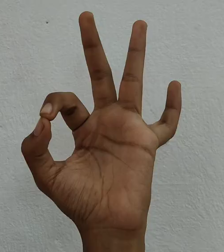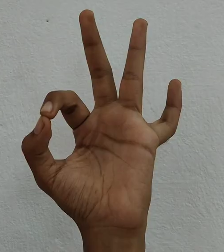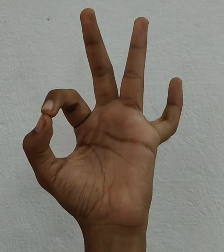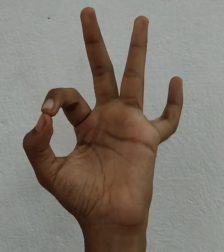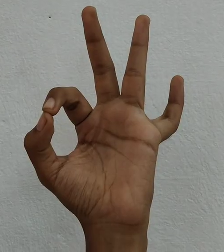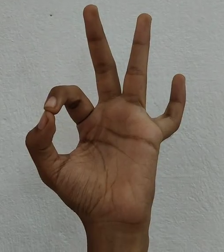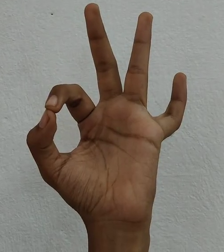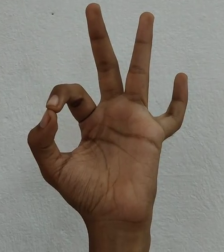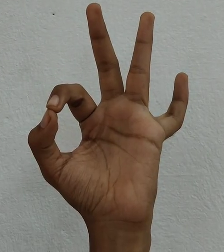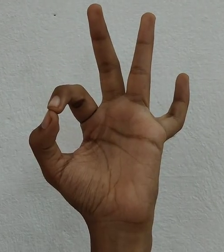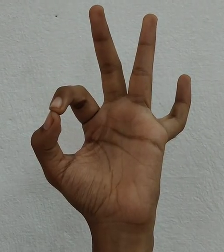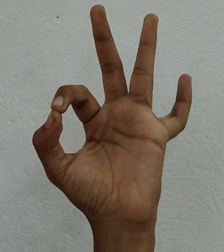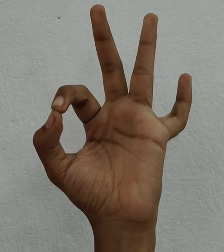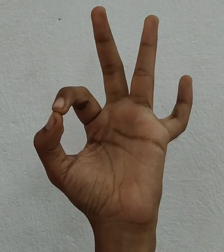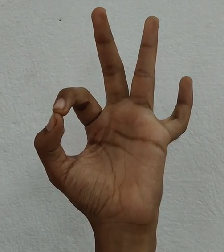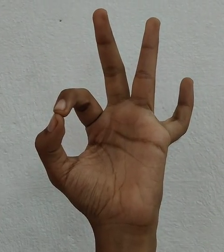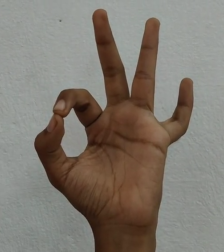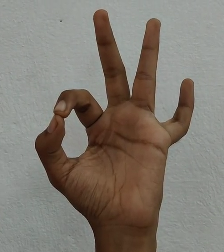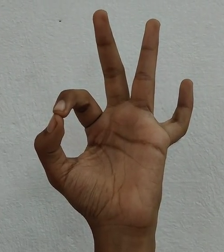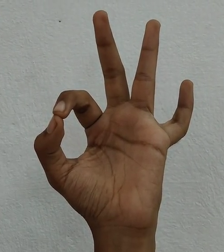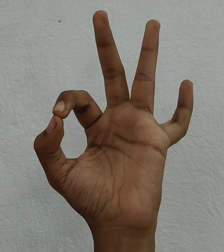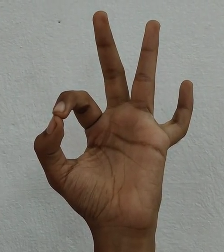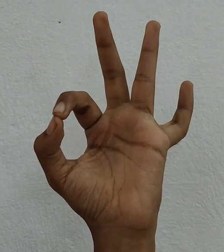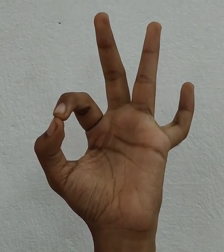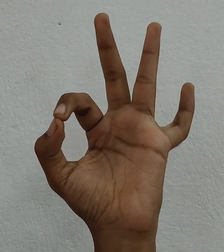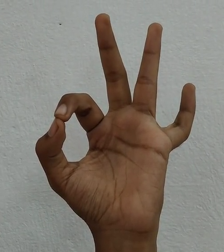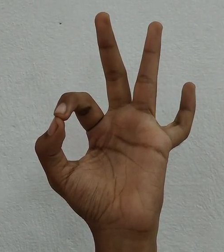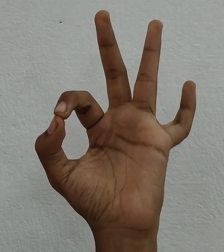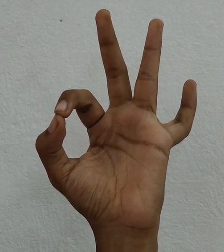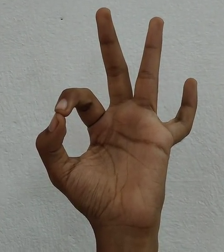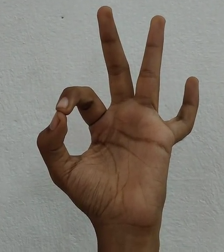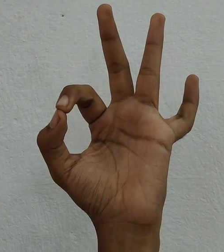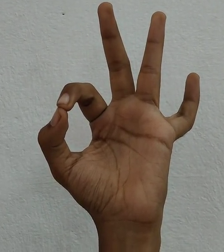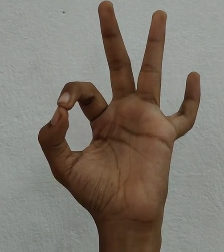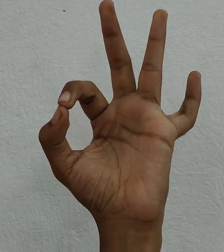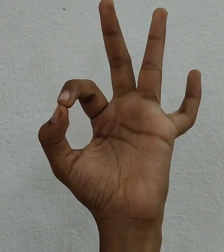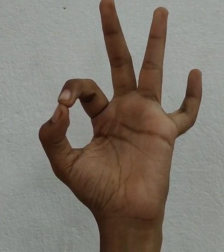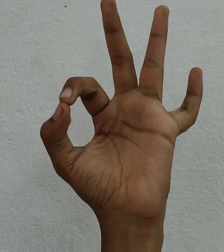ഒ